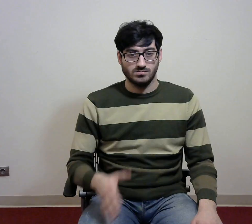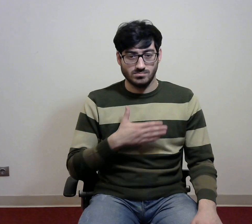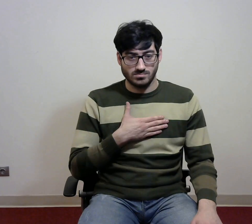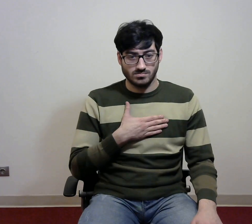mən